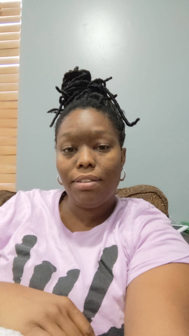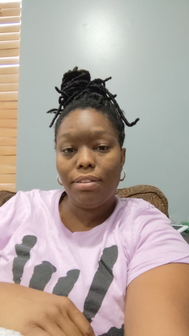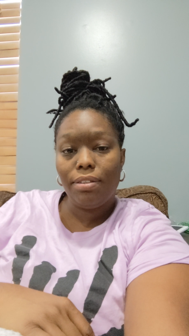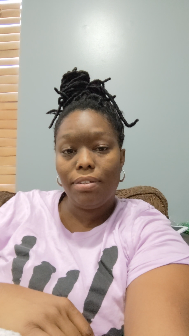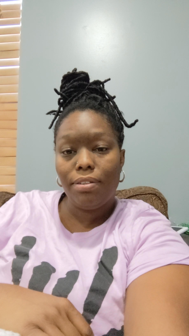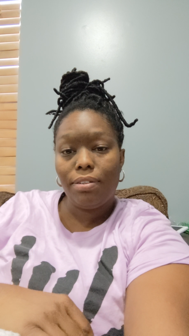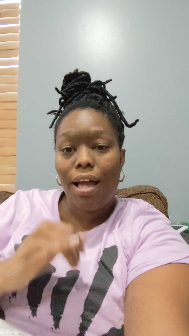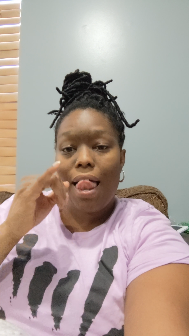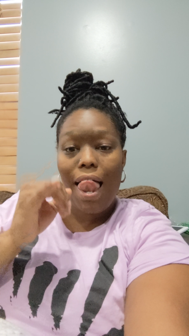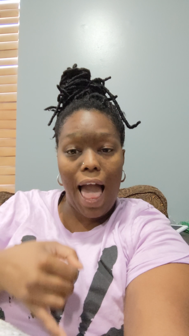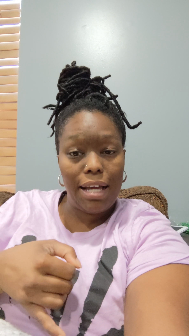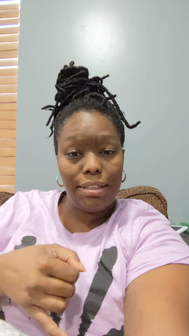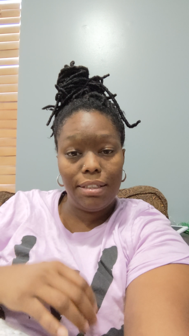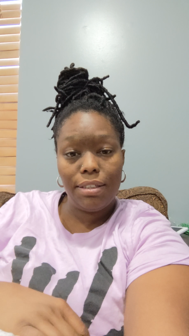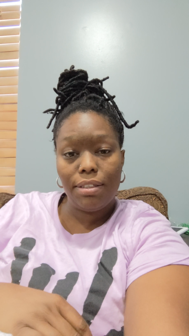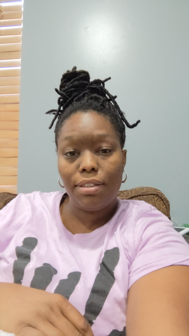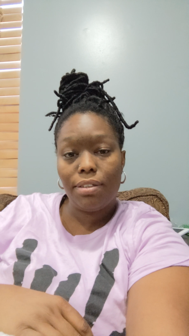last